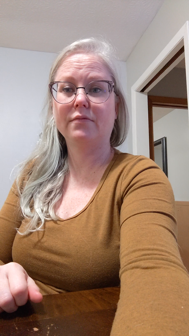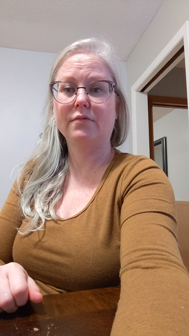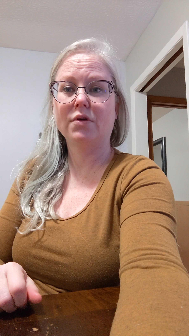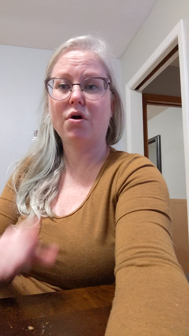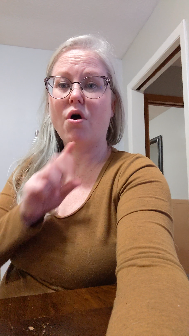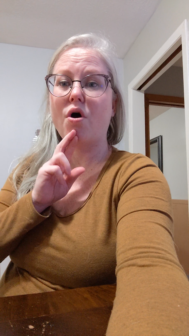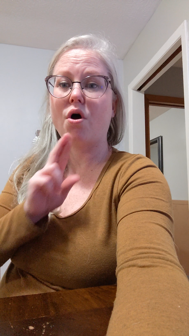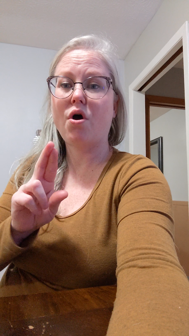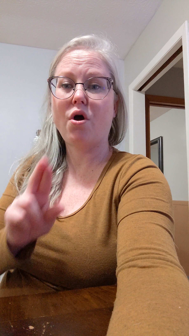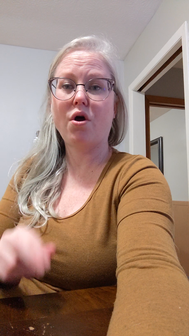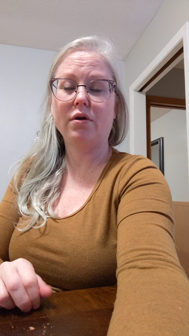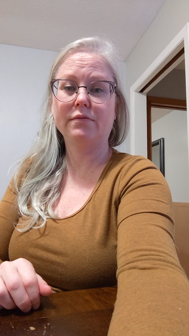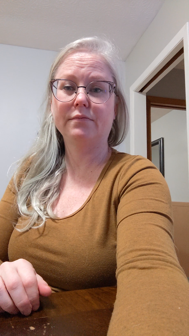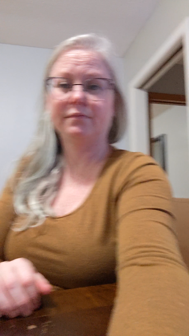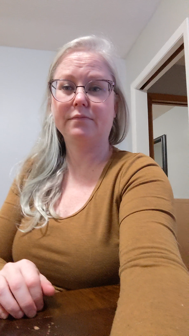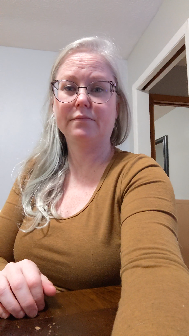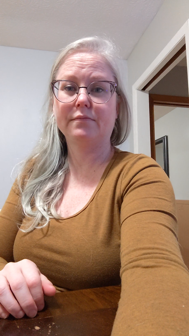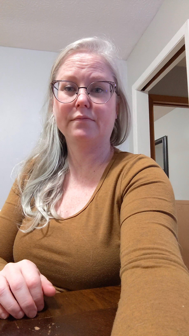are